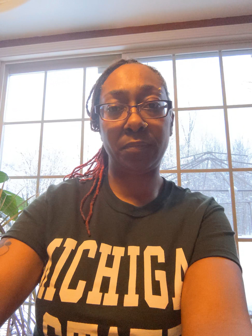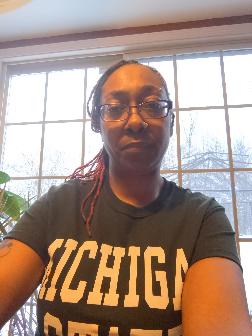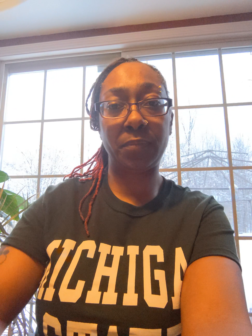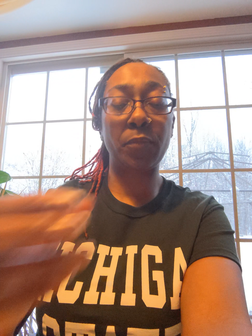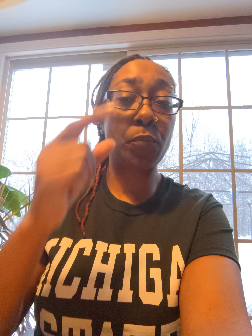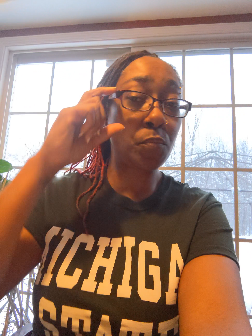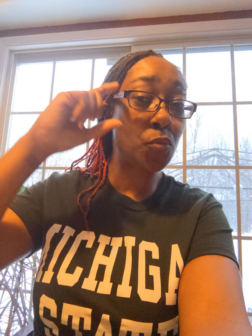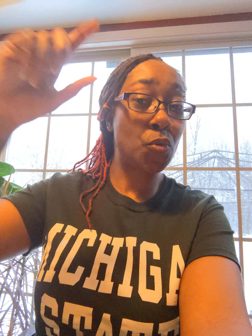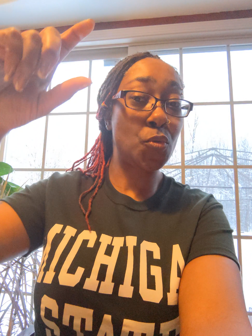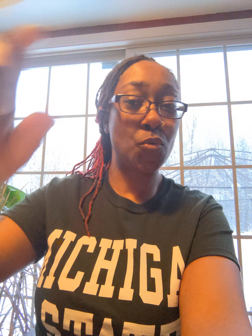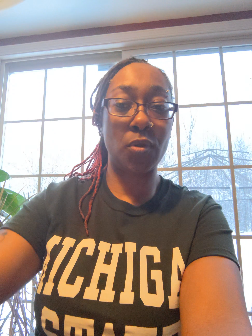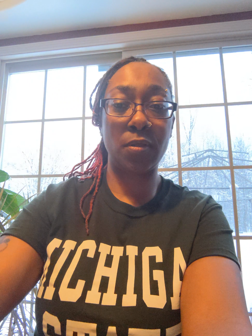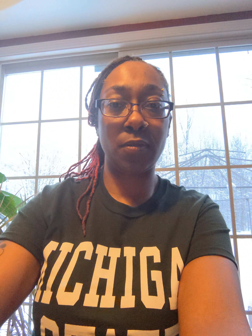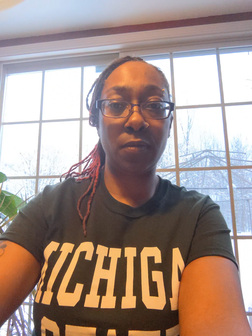moon